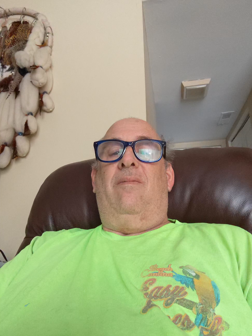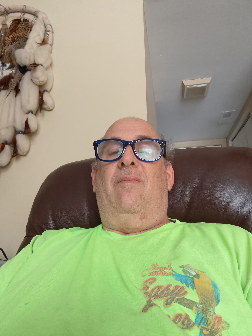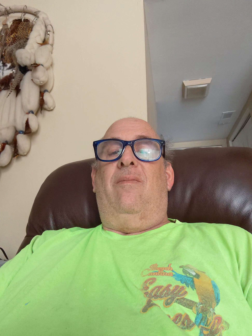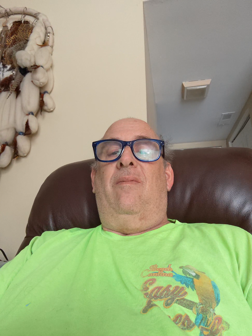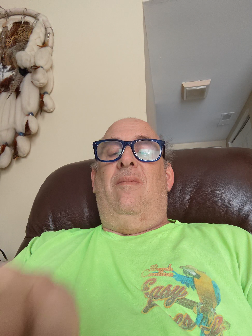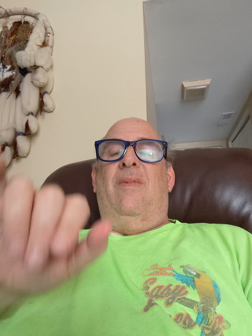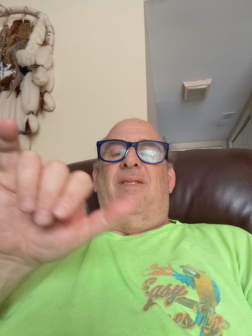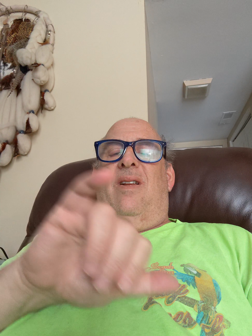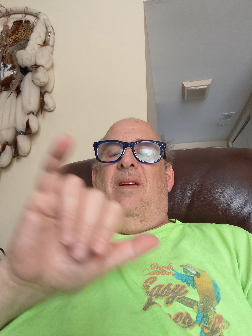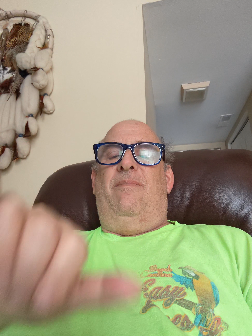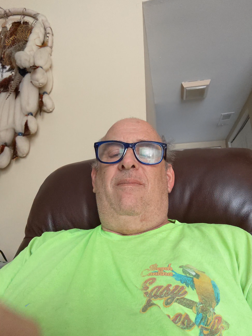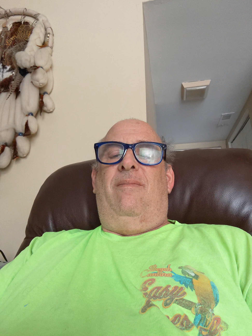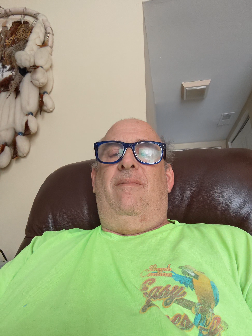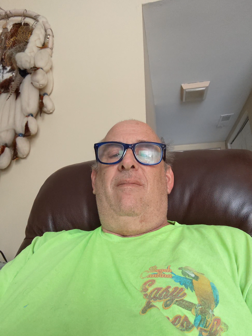same